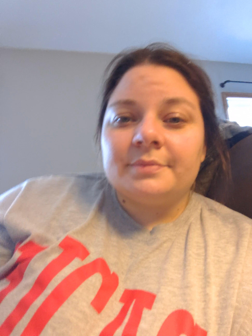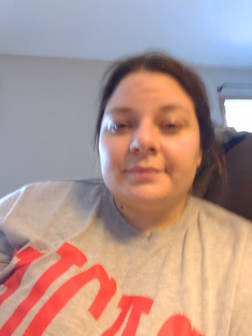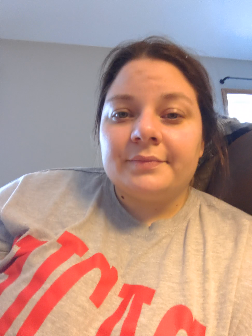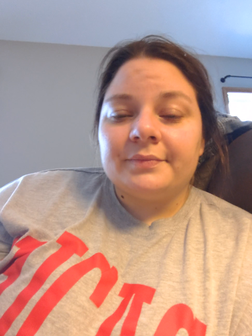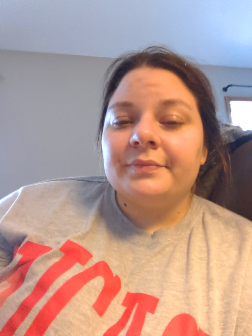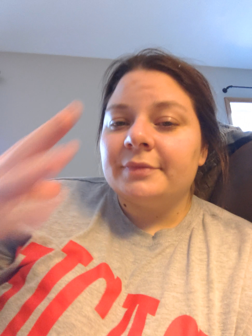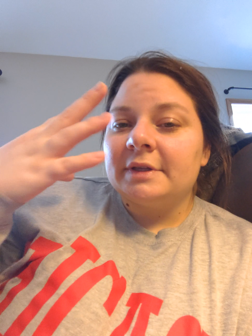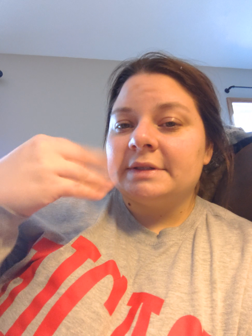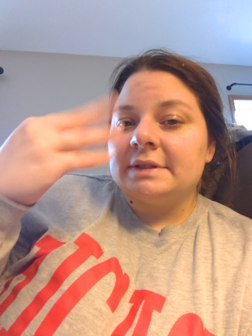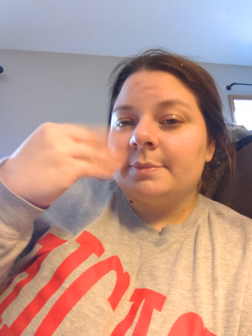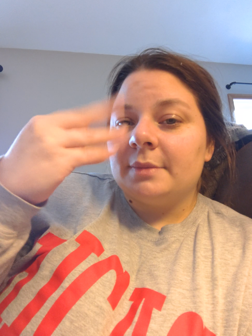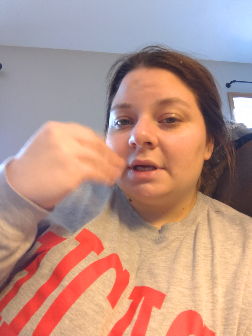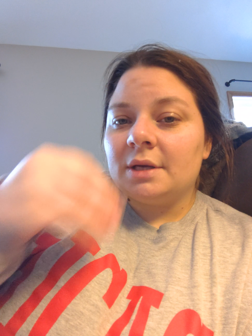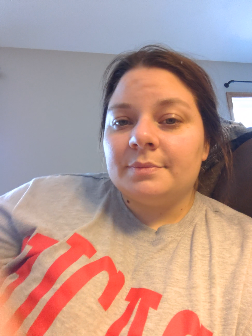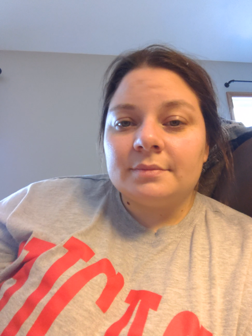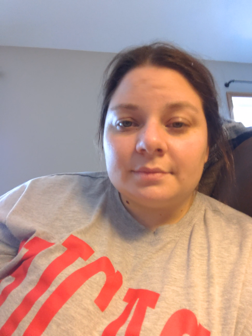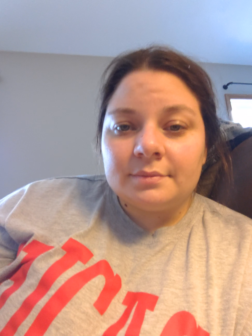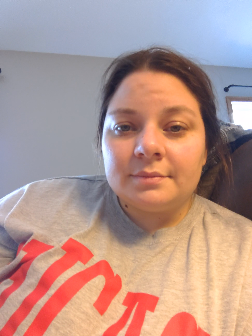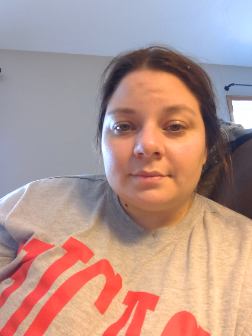sleepy